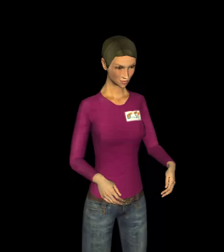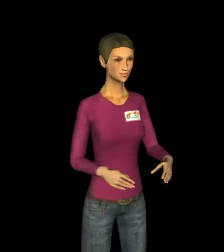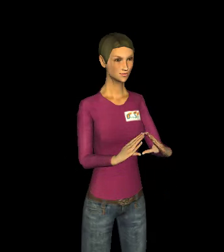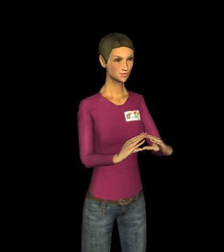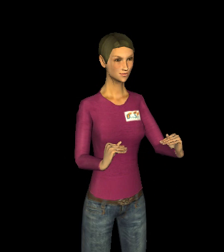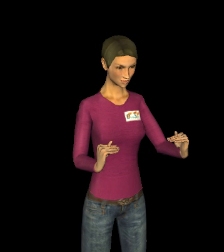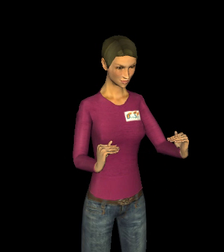هادئ